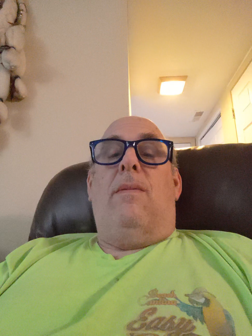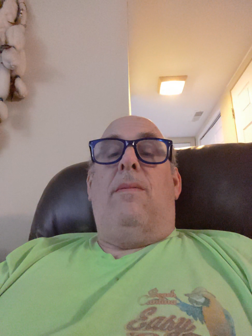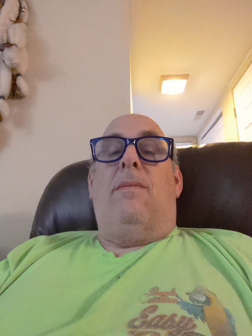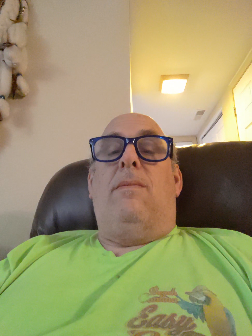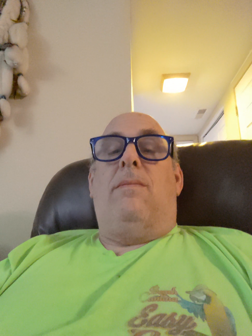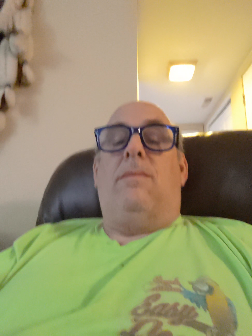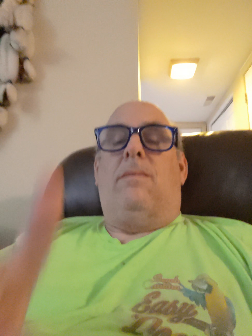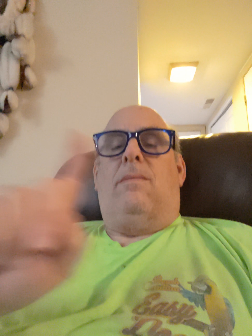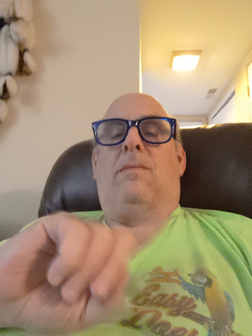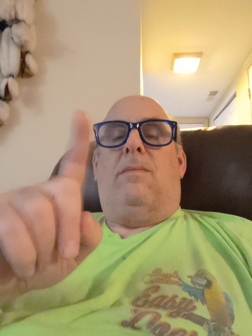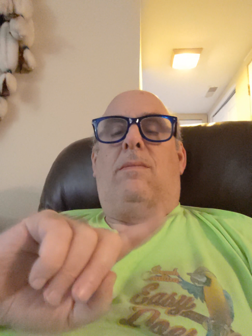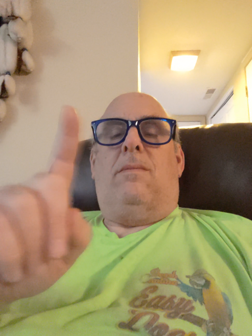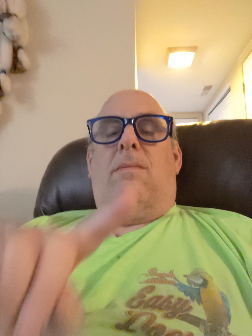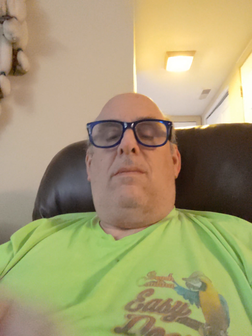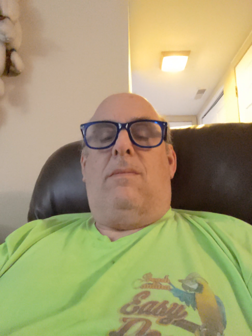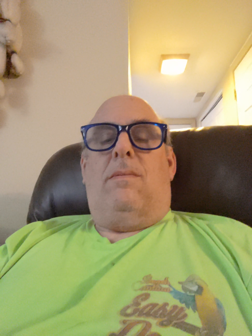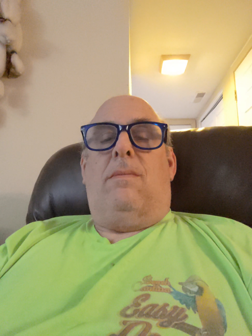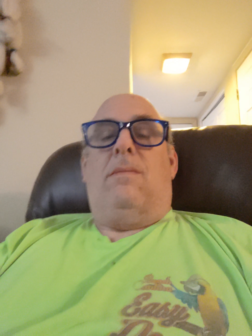where